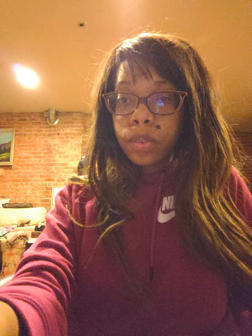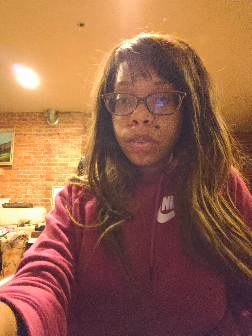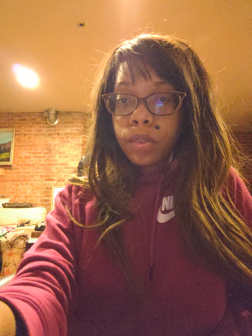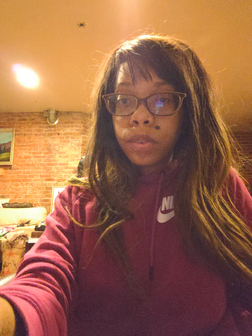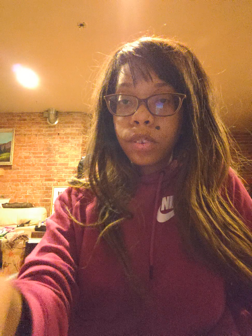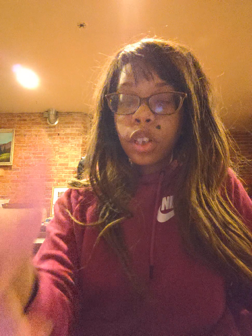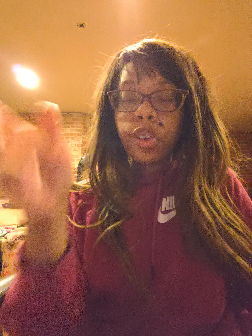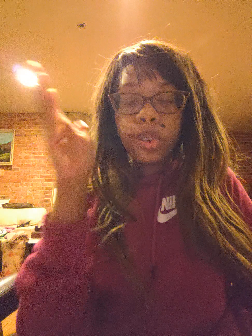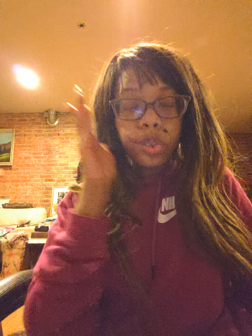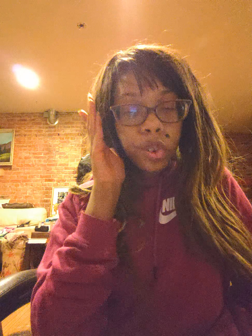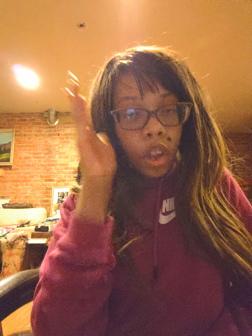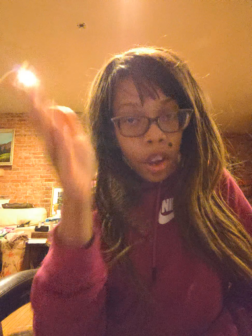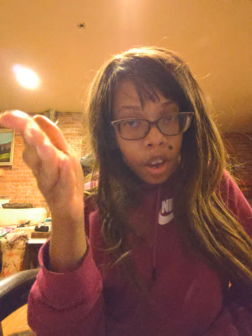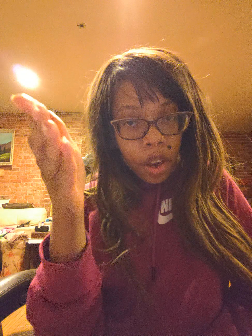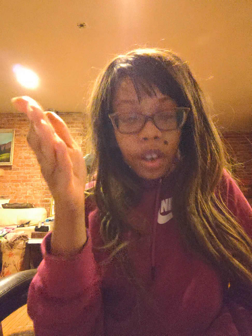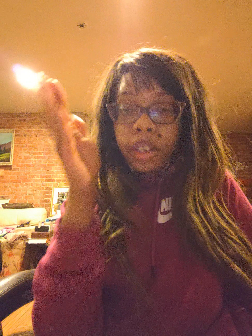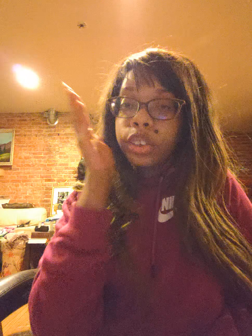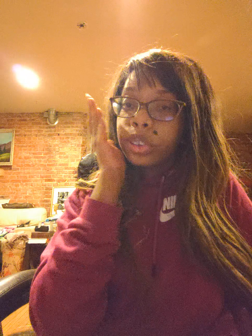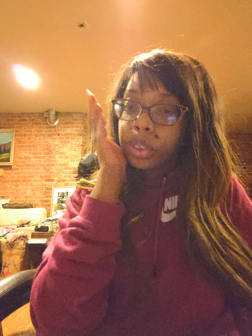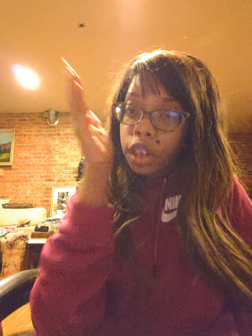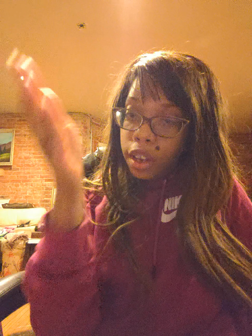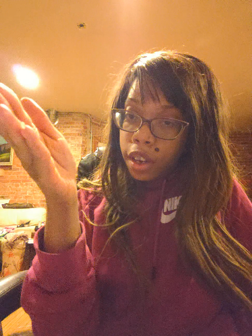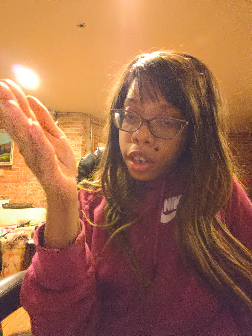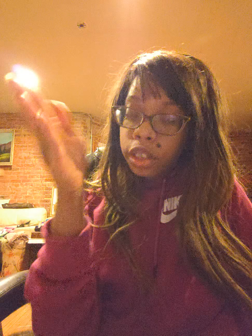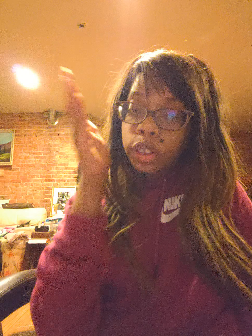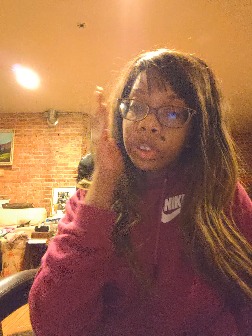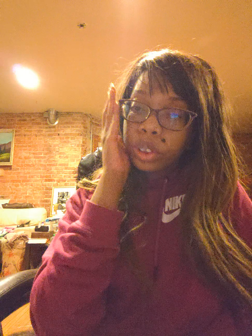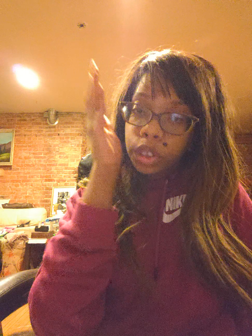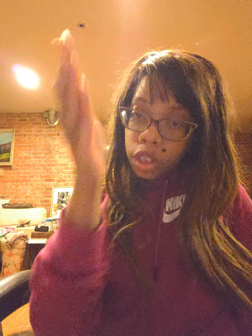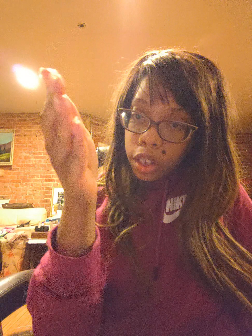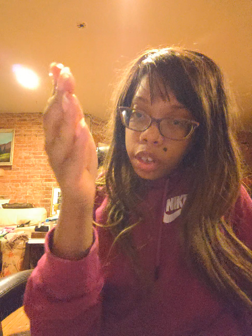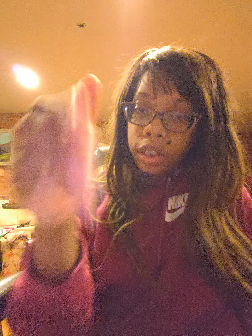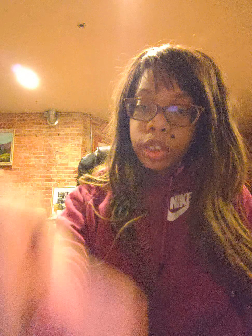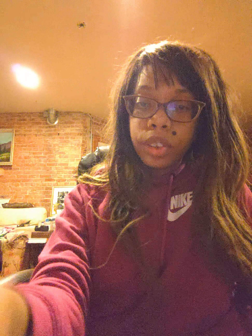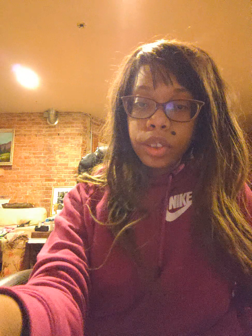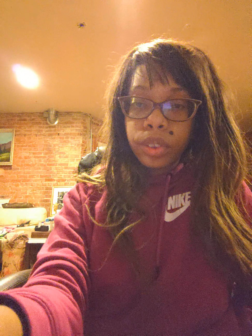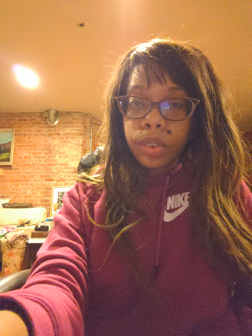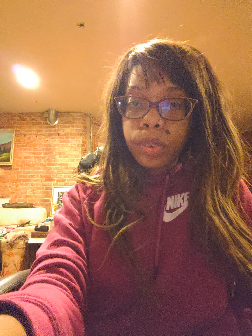will